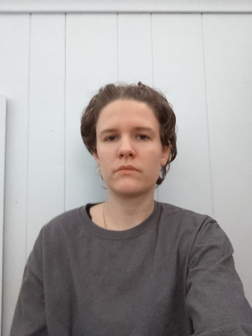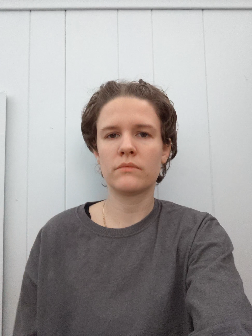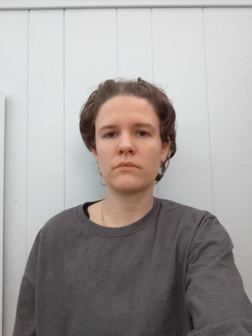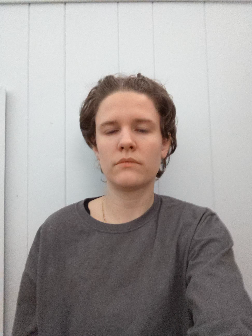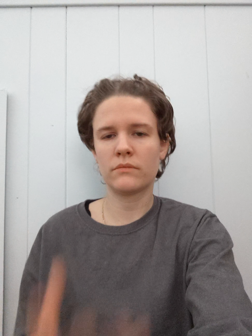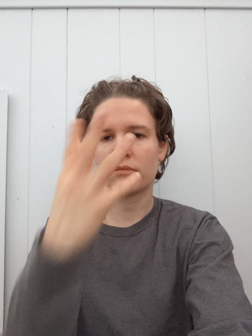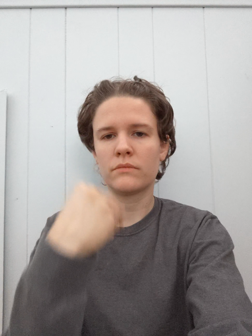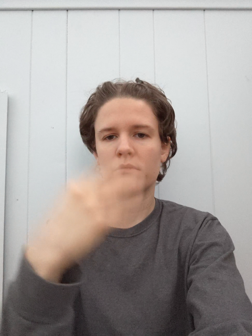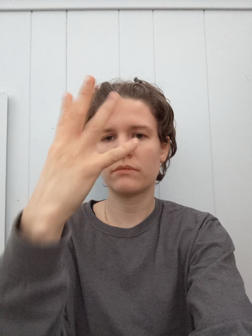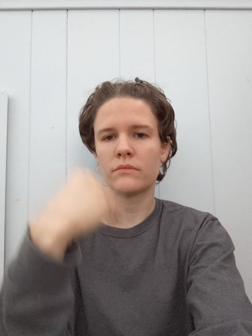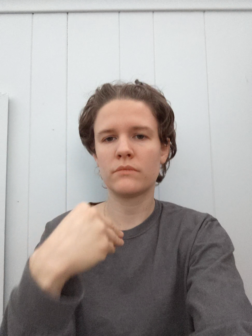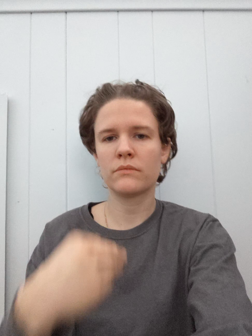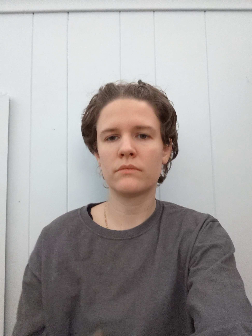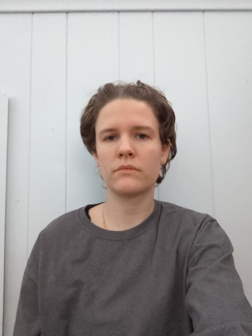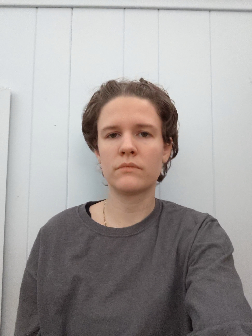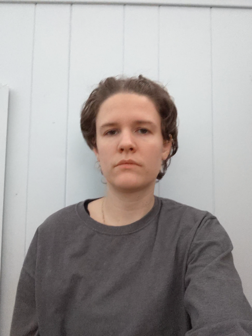sleepy